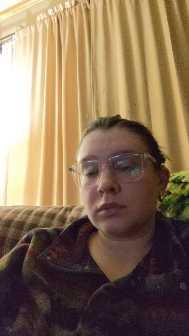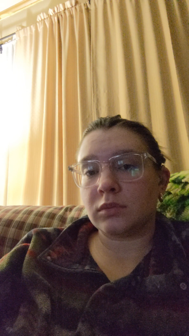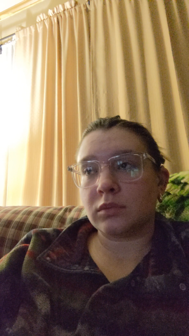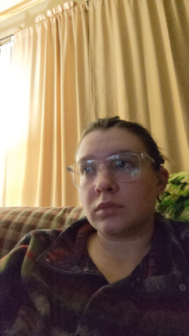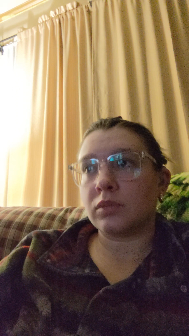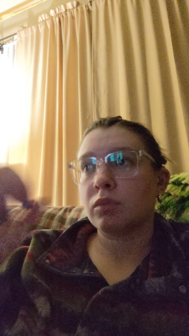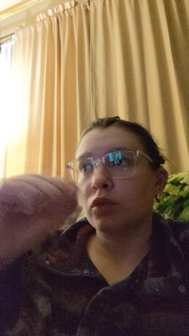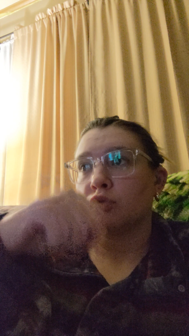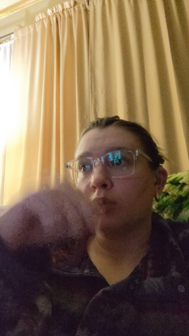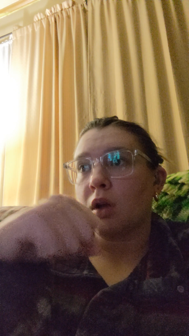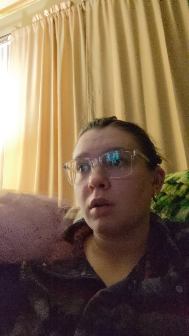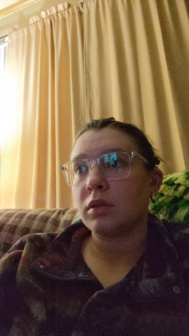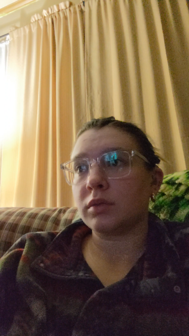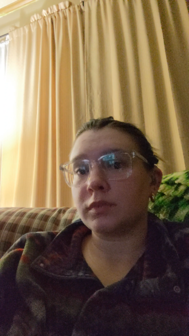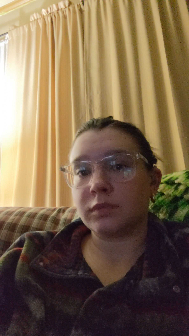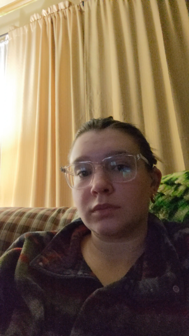rock